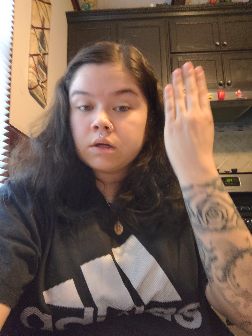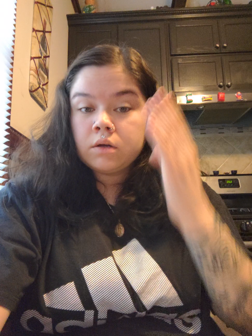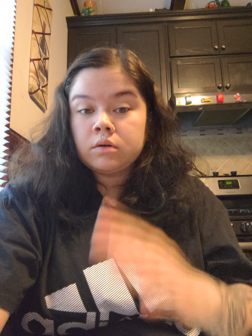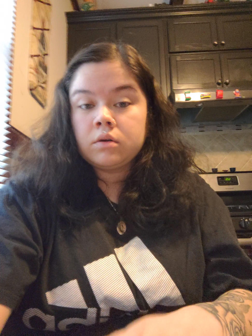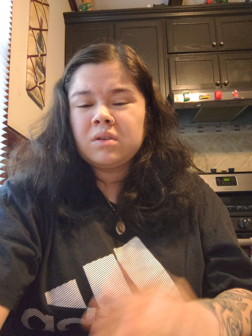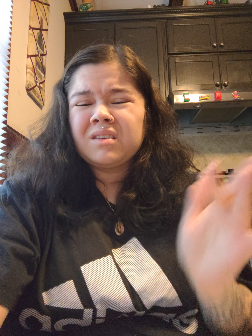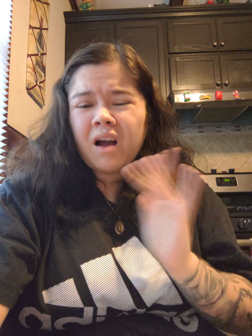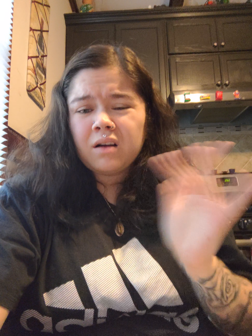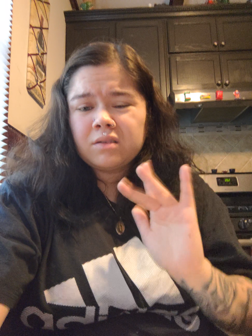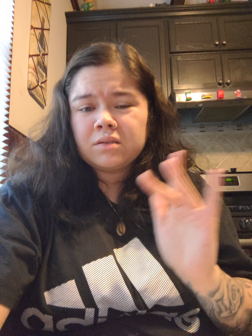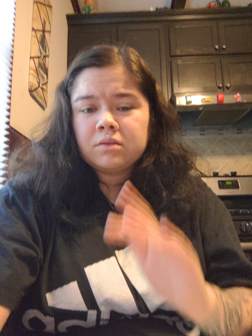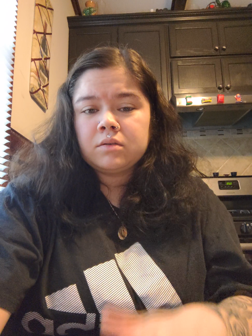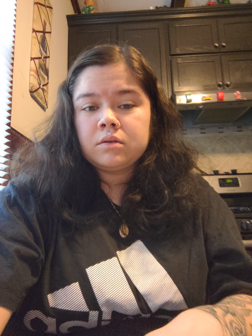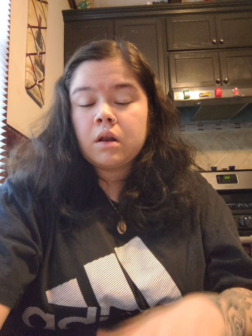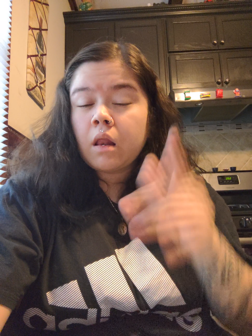yucky